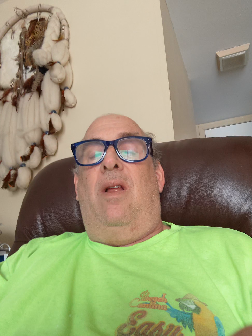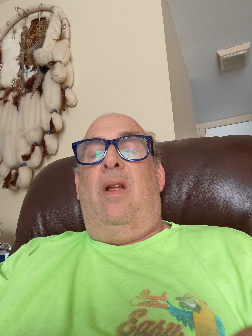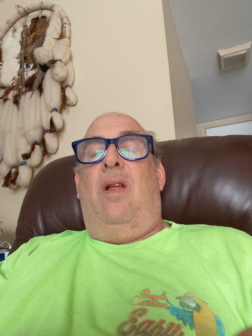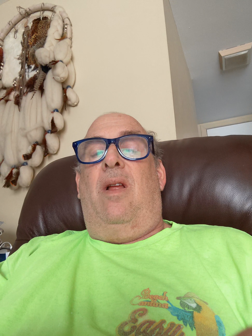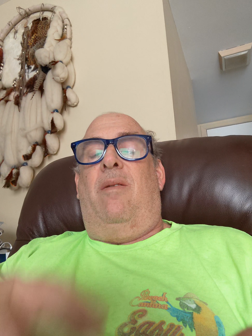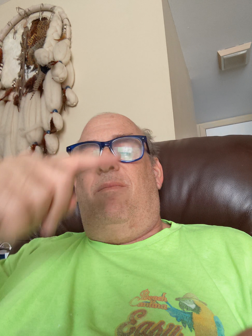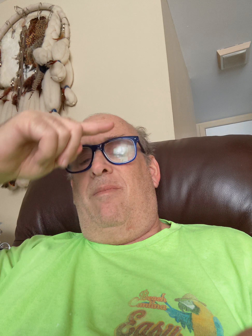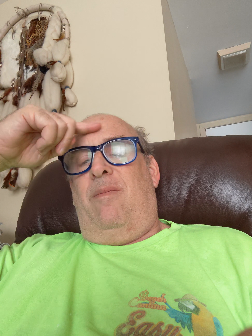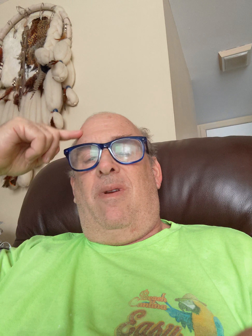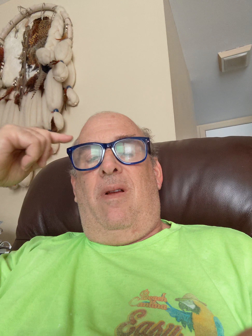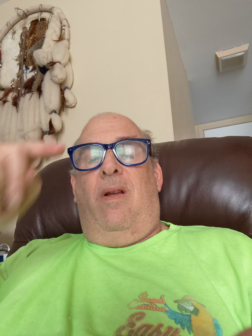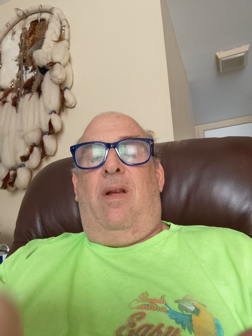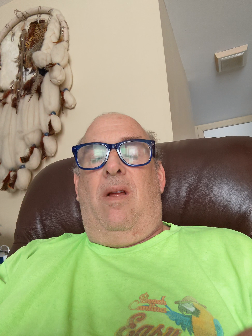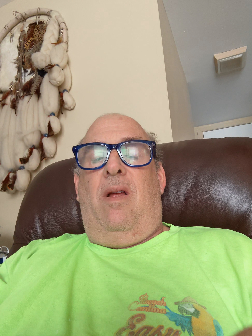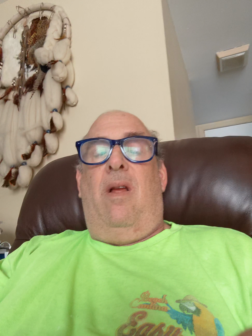black